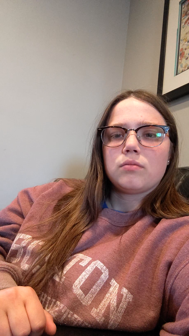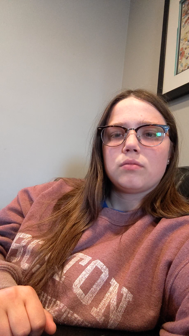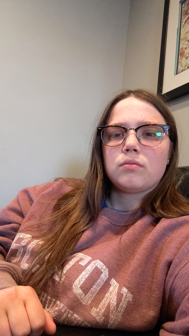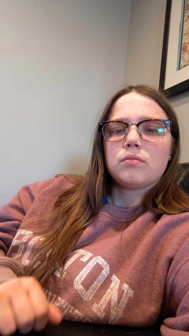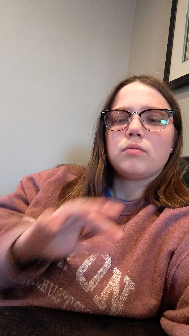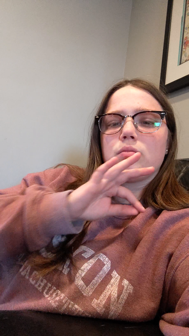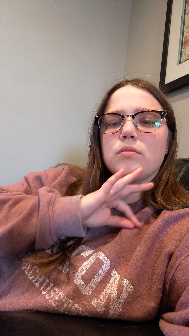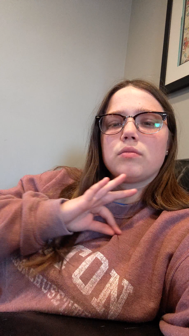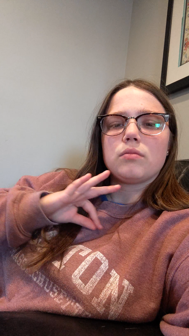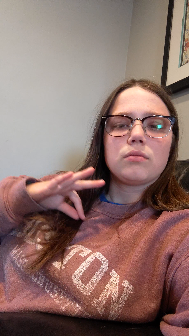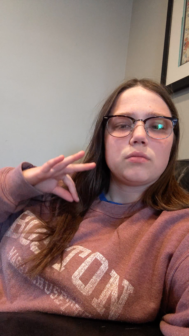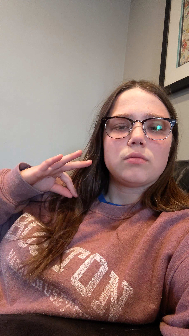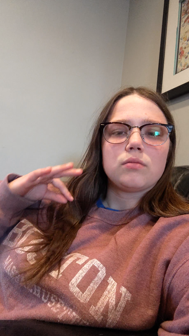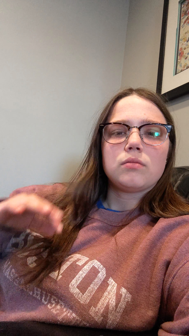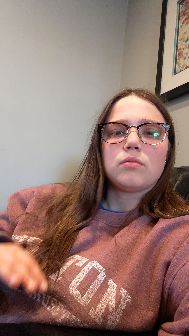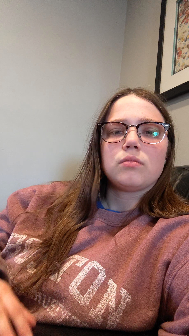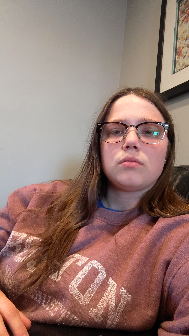beads